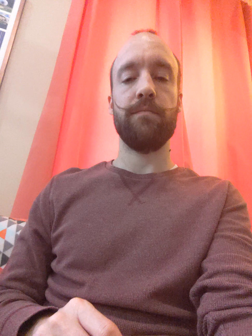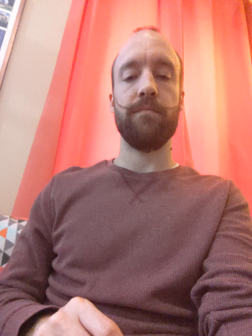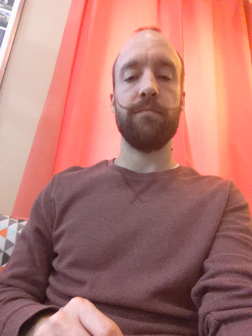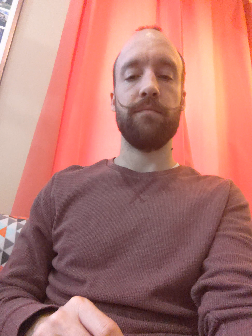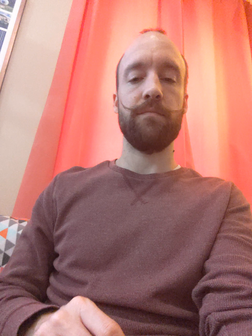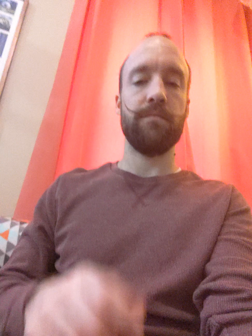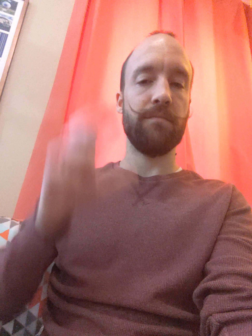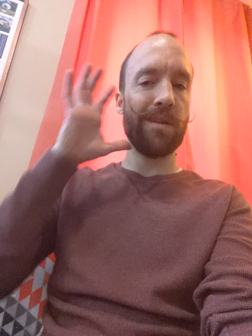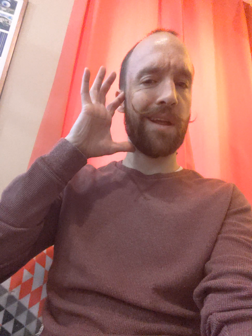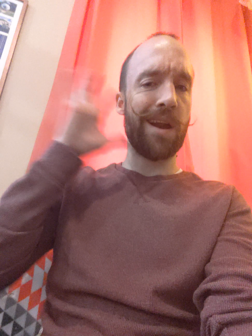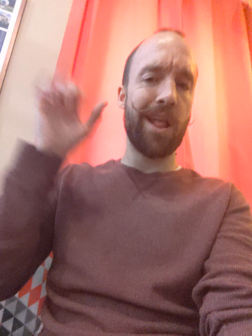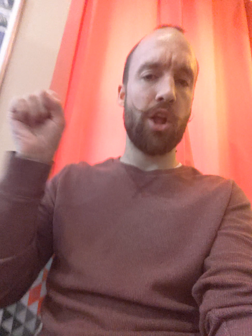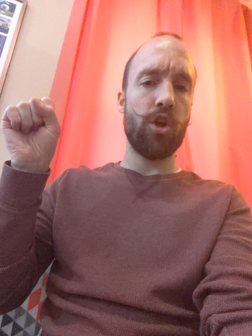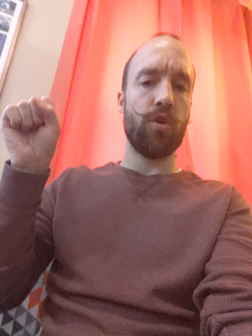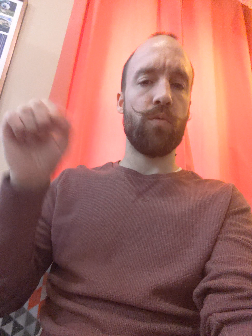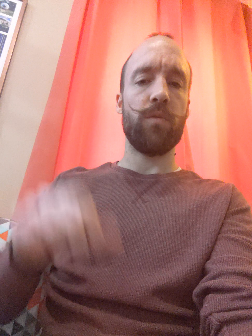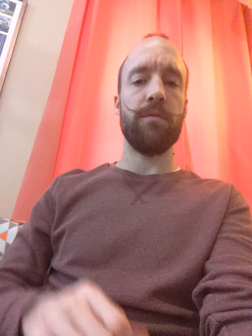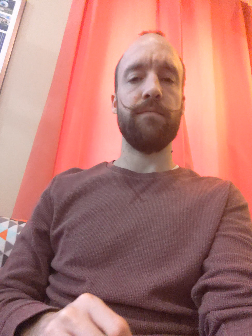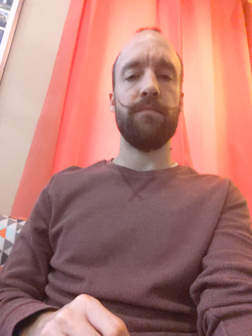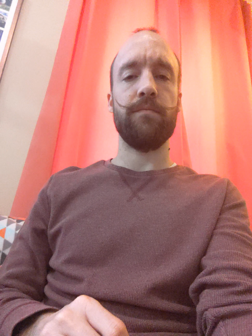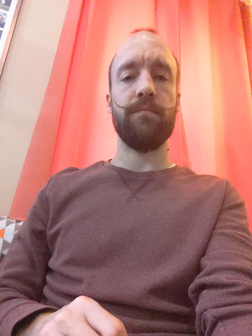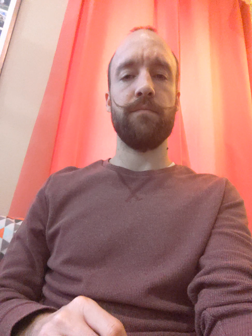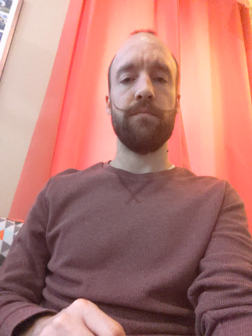loud